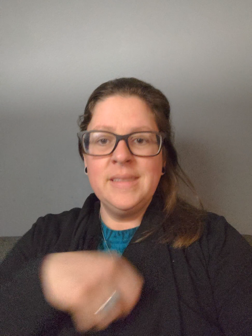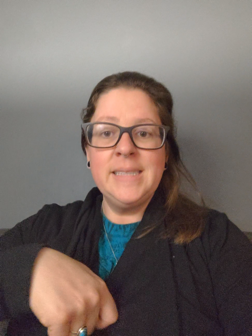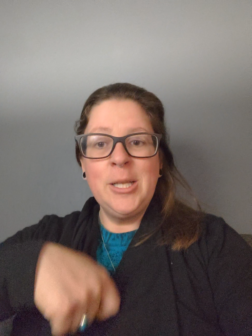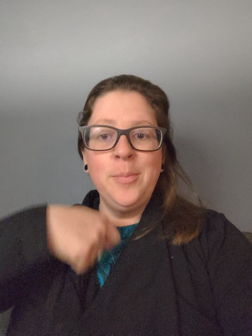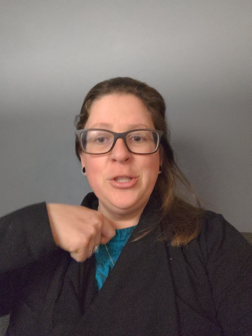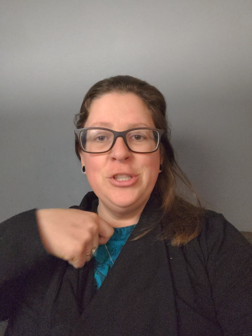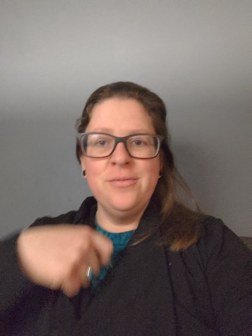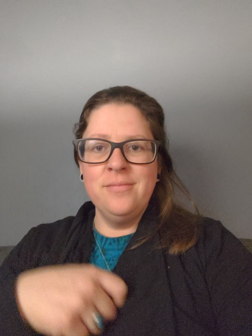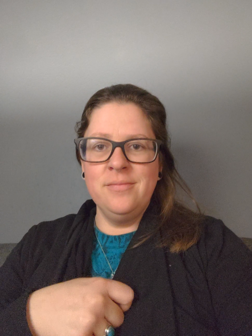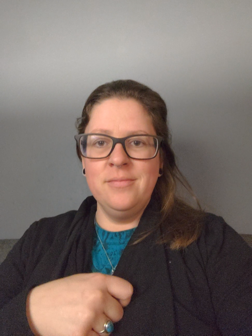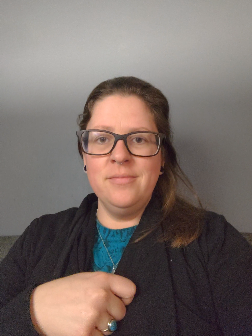zipper